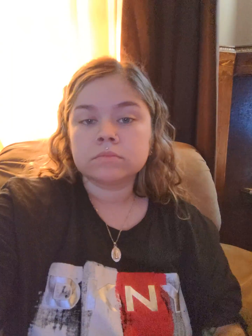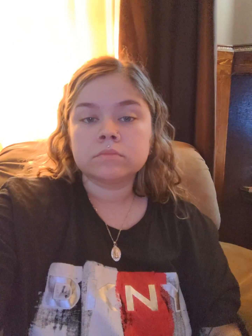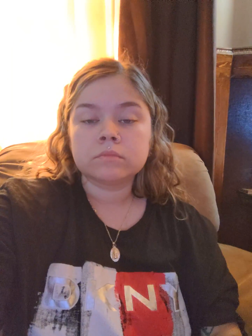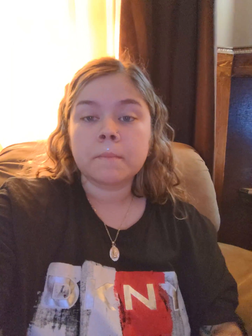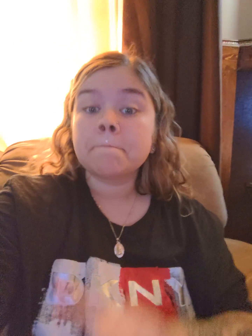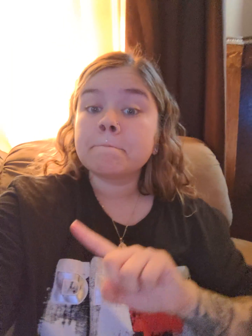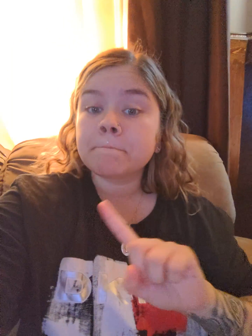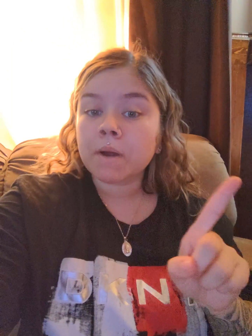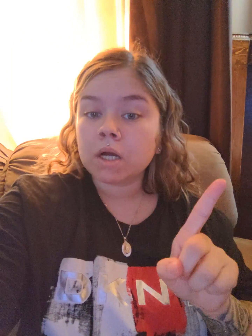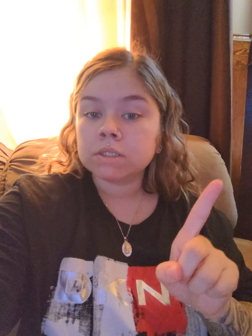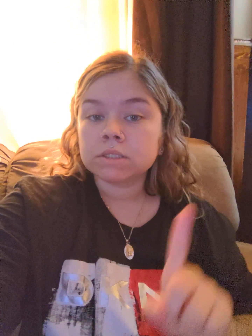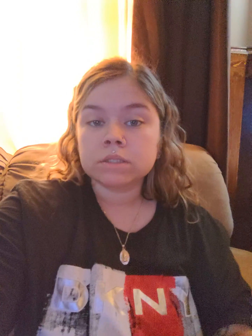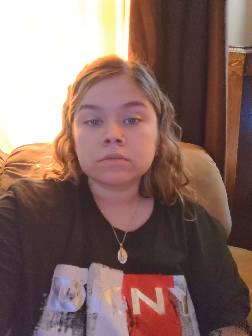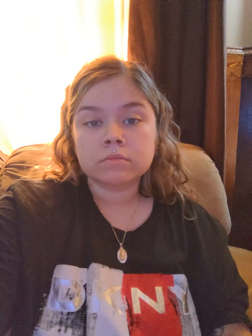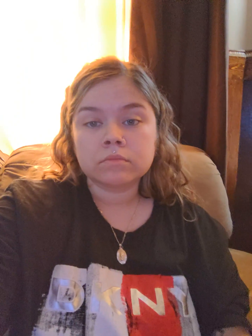but